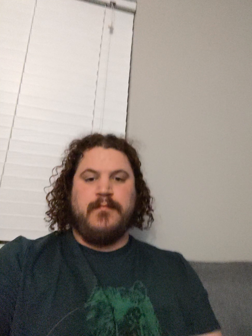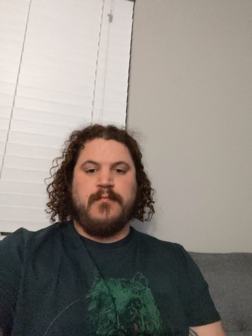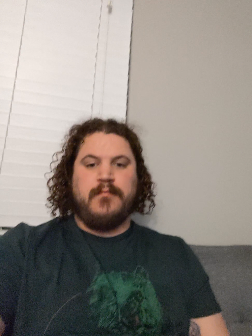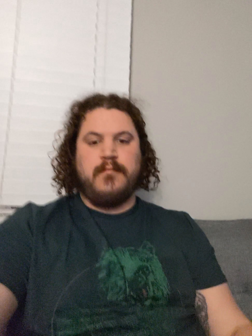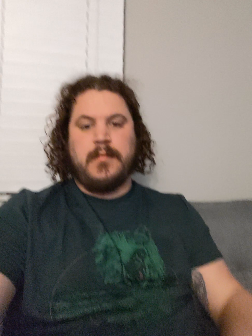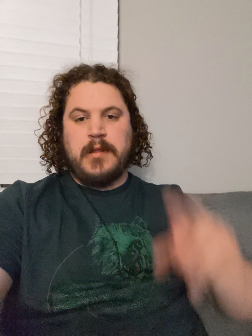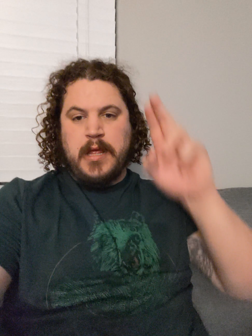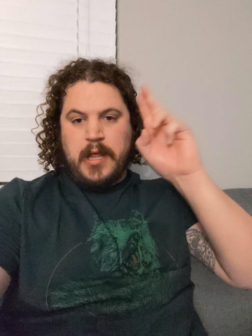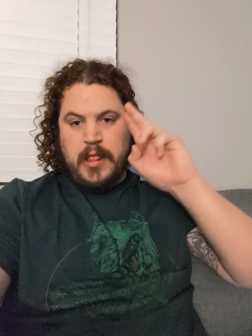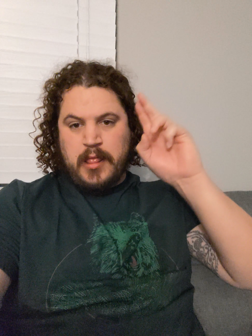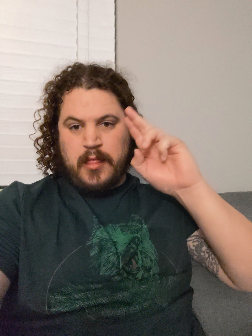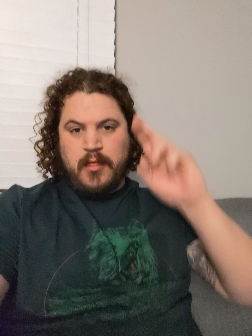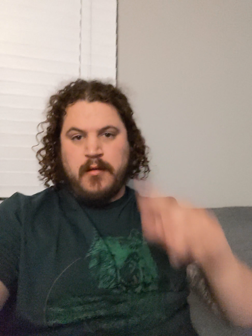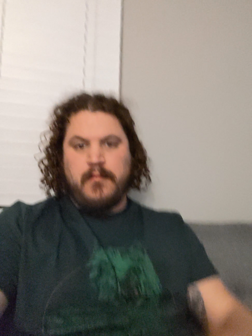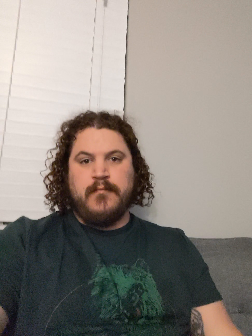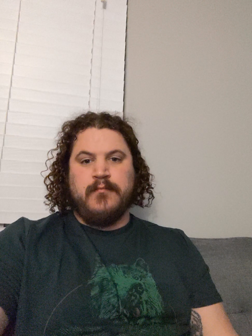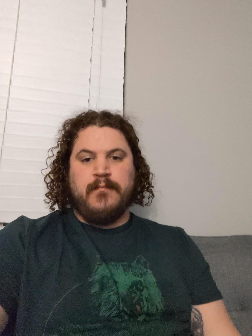uncle